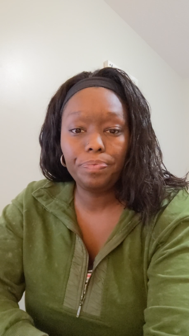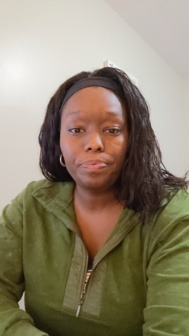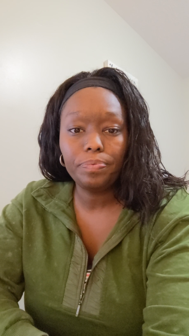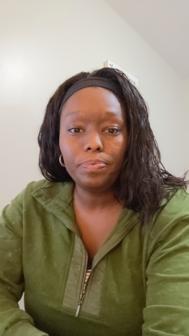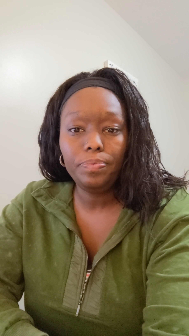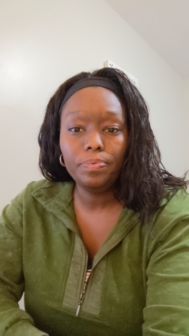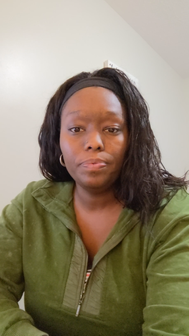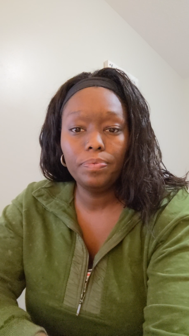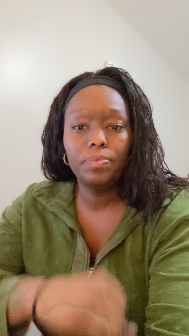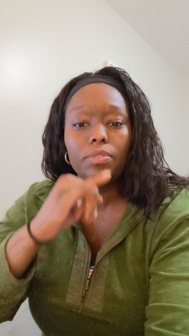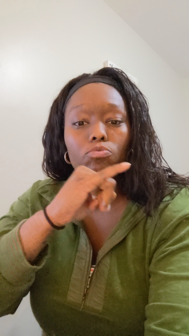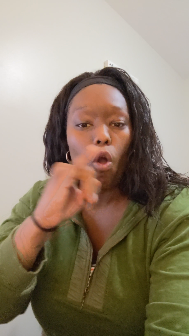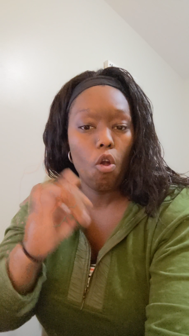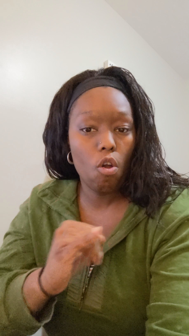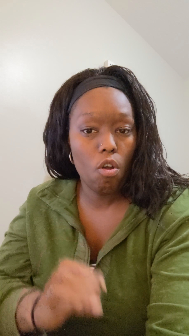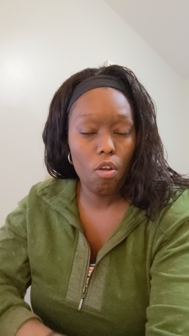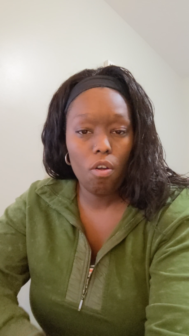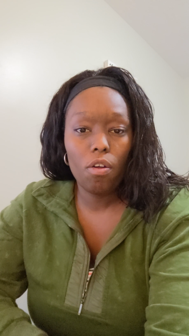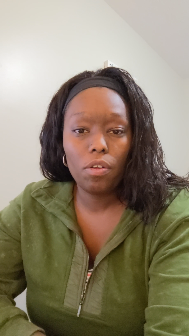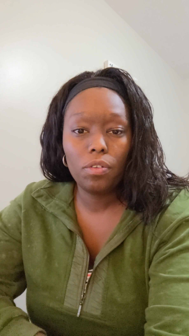draw